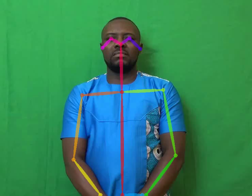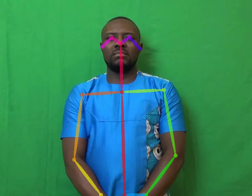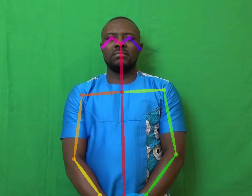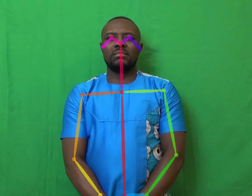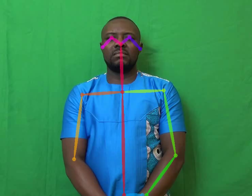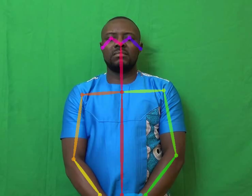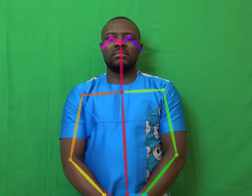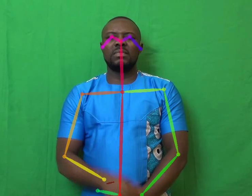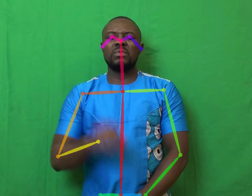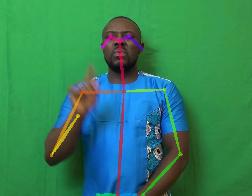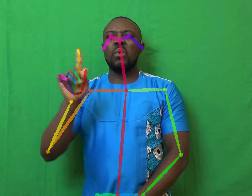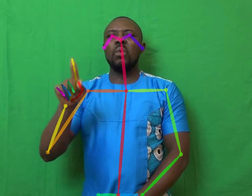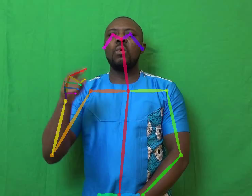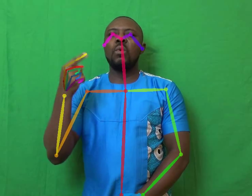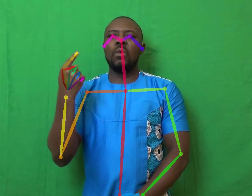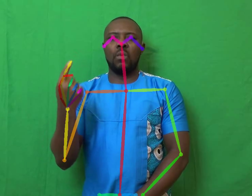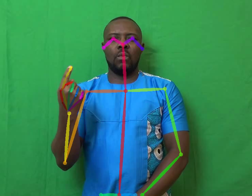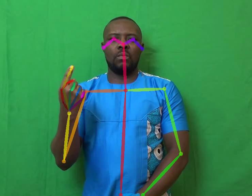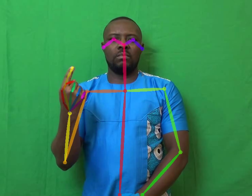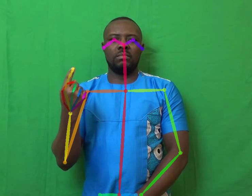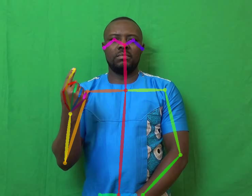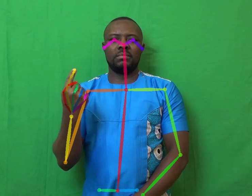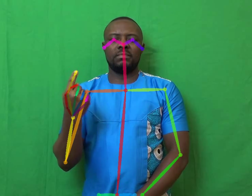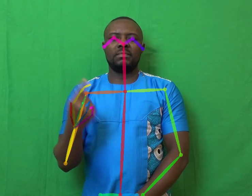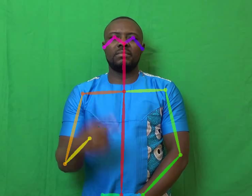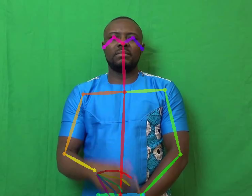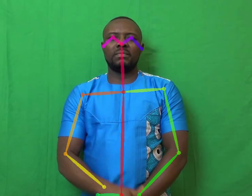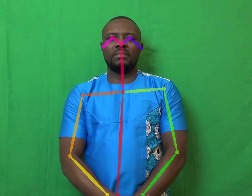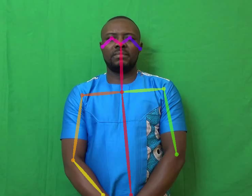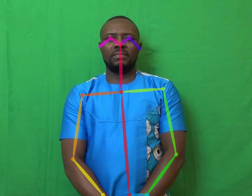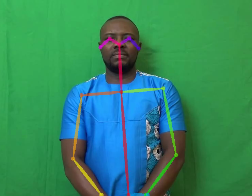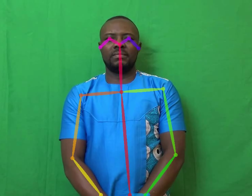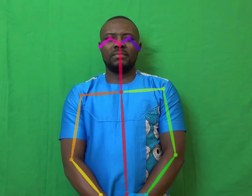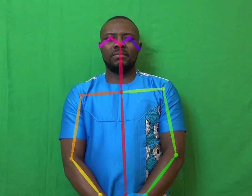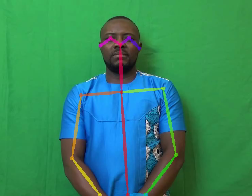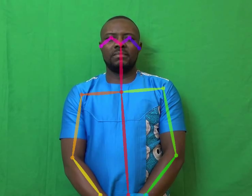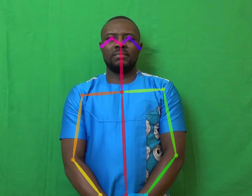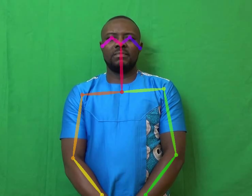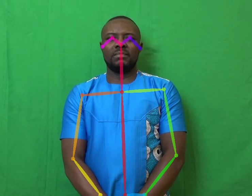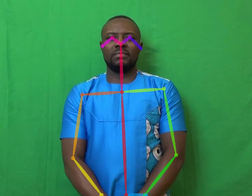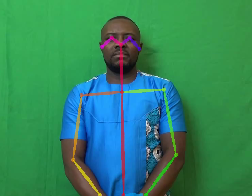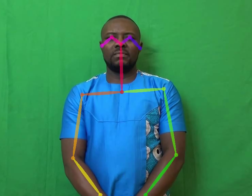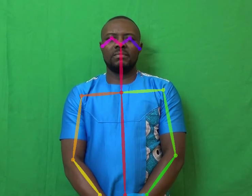only